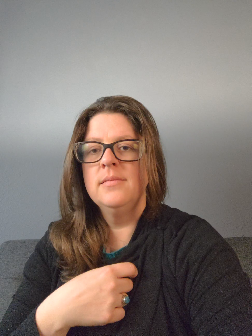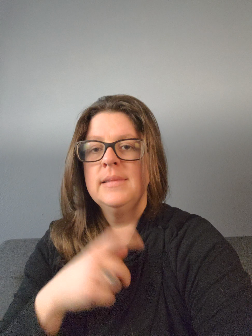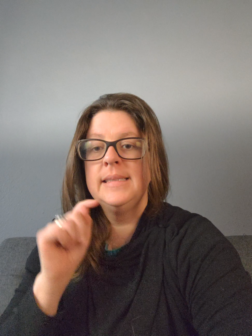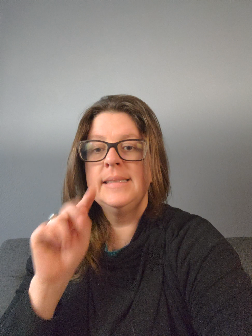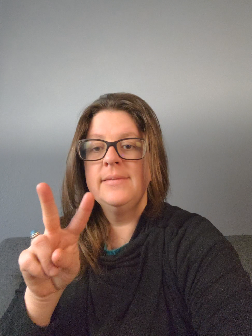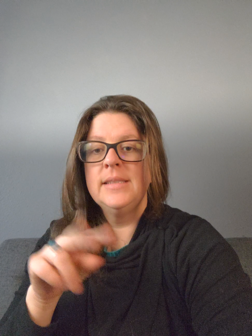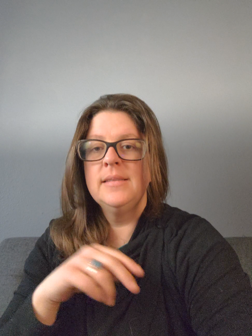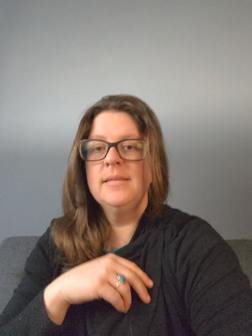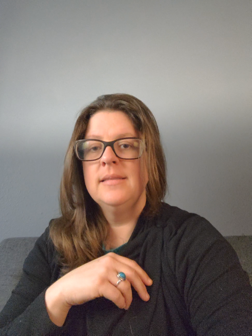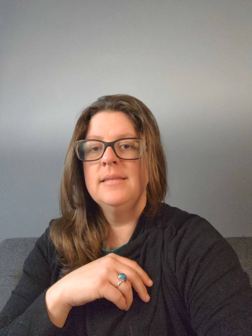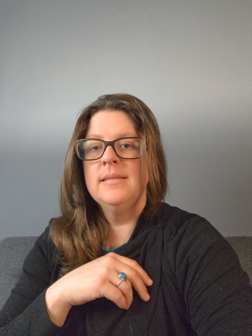TV